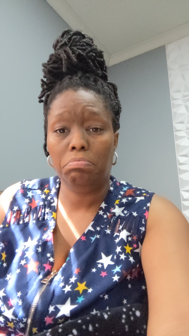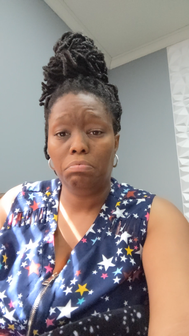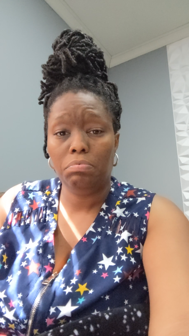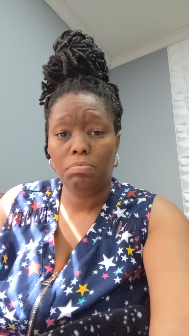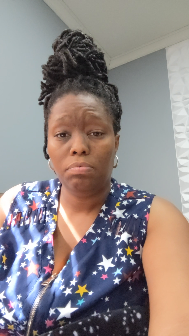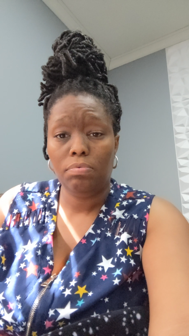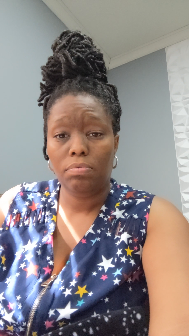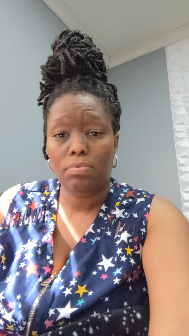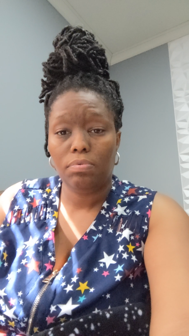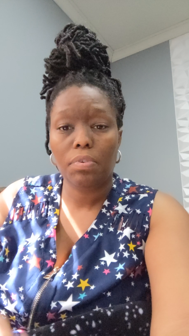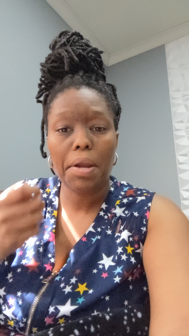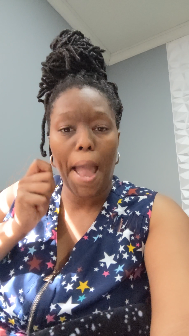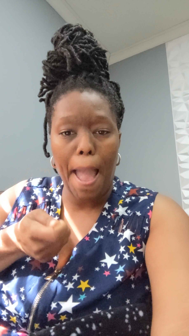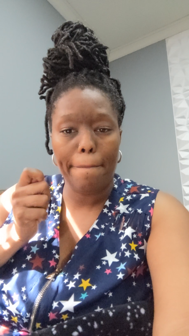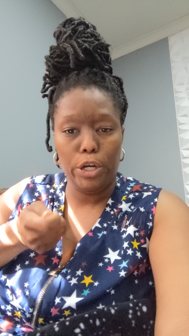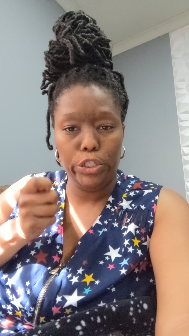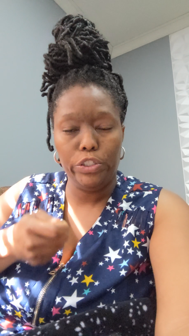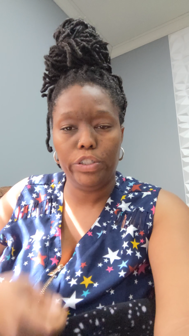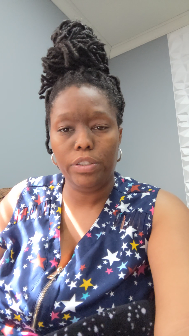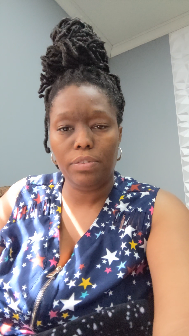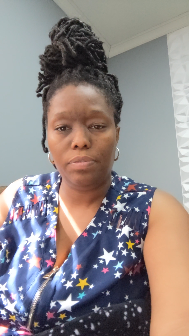hammer